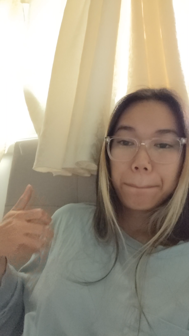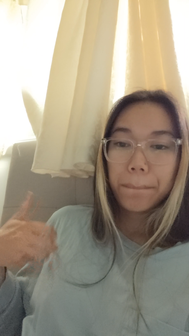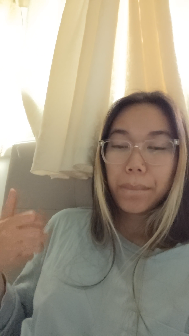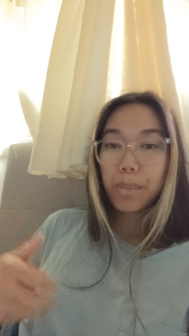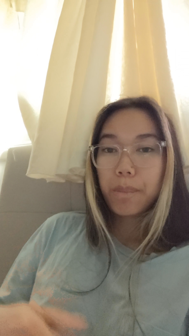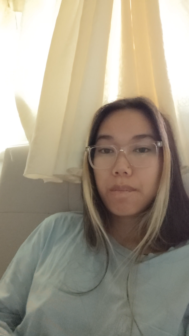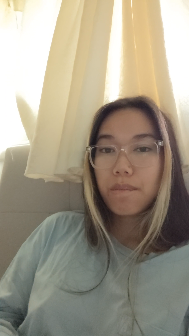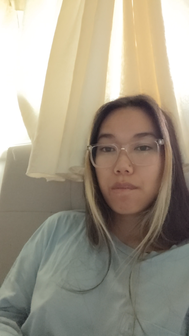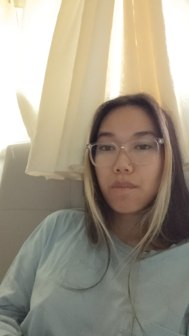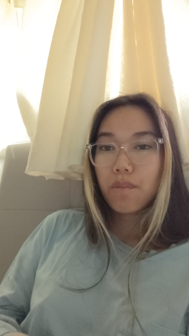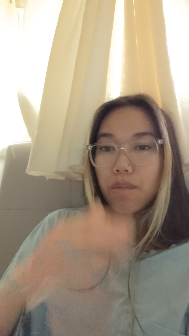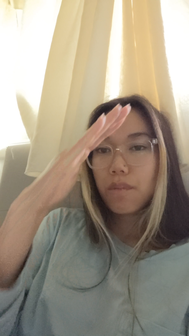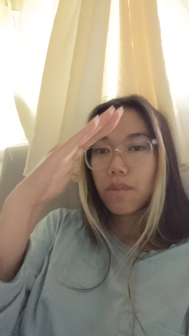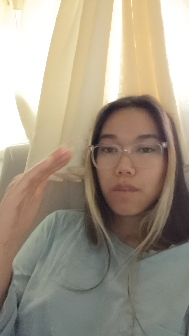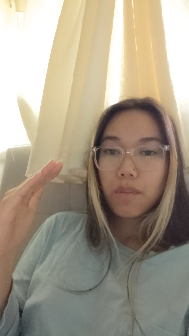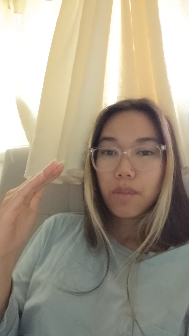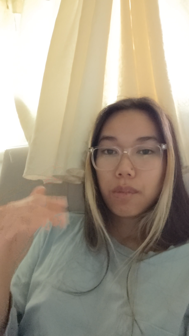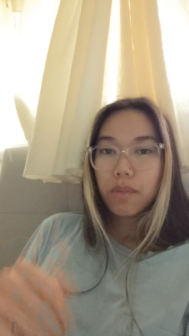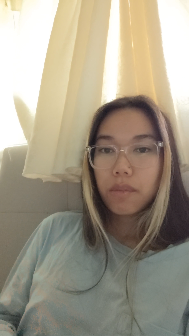roof